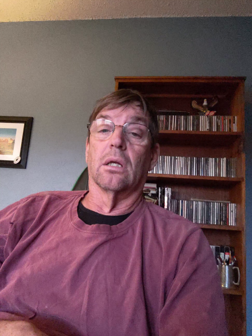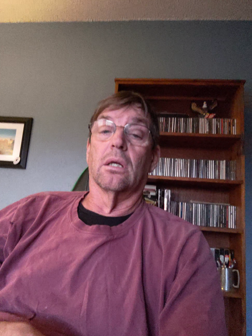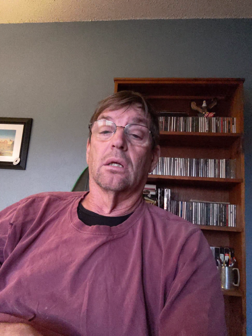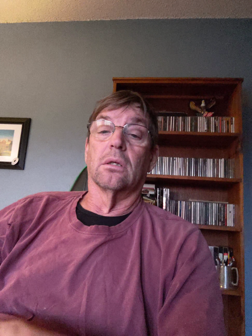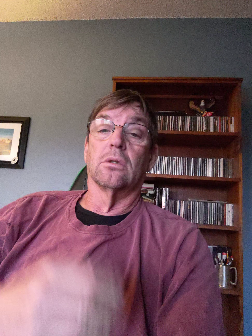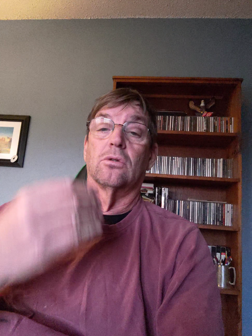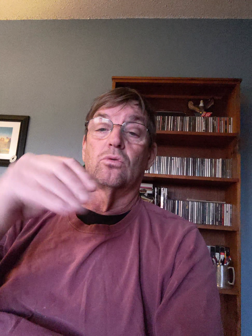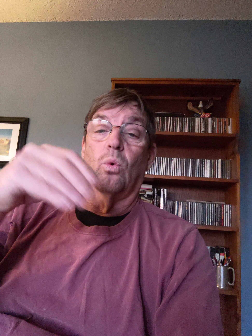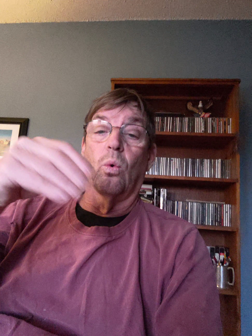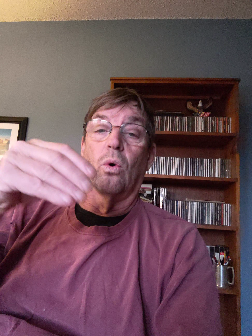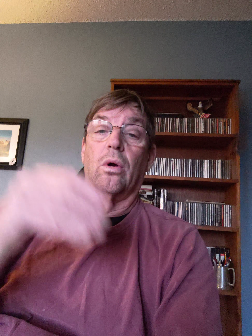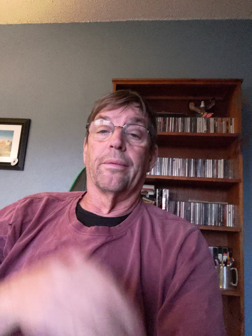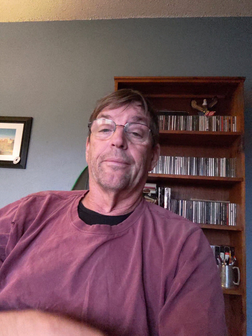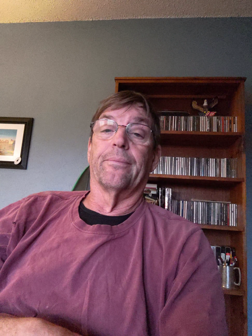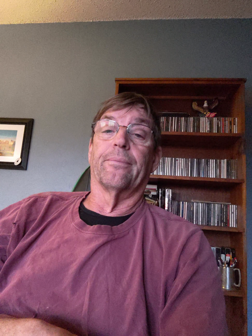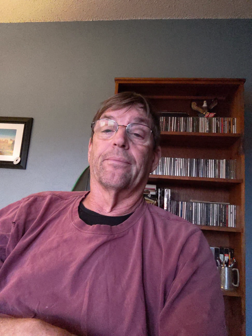store